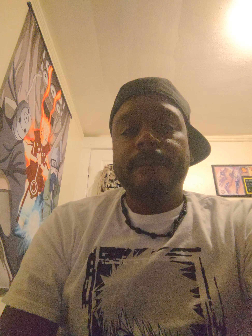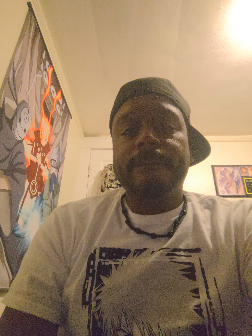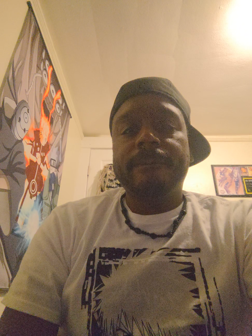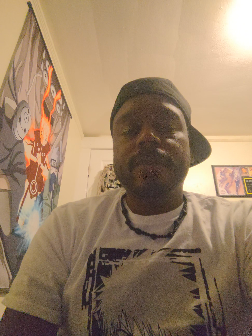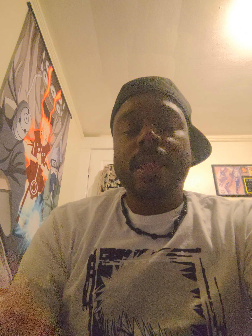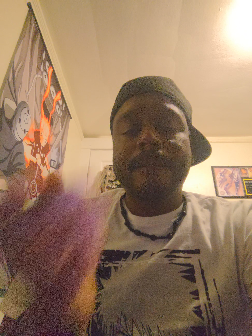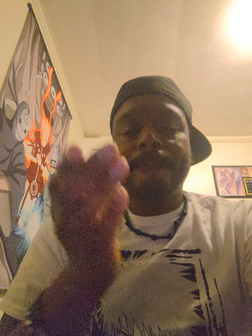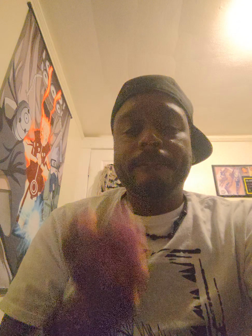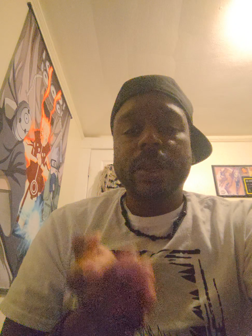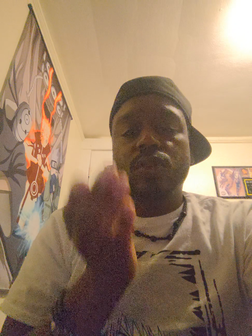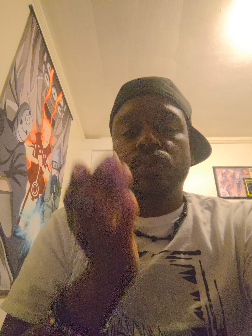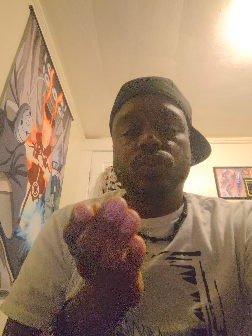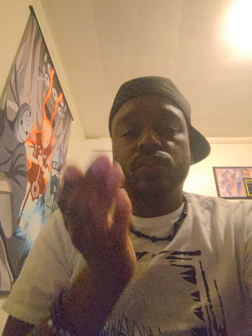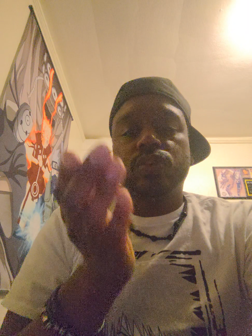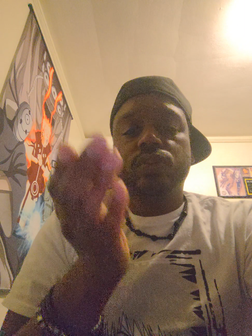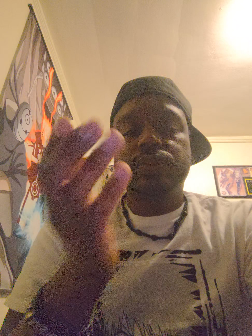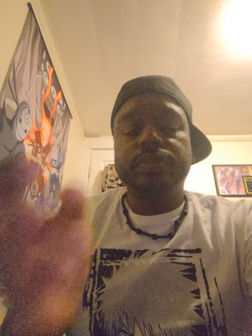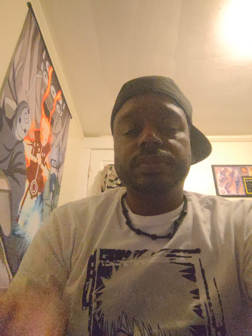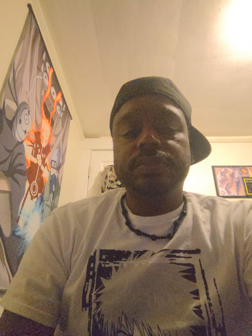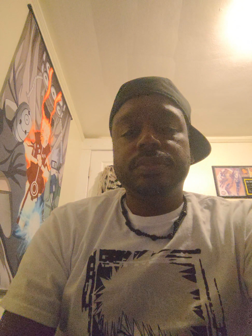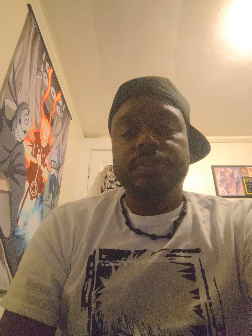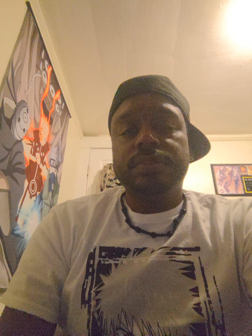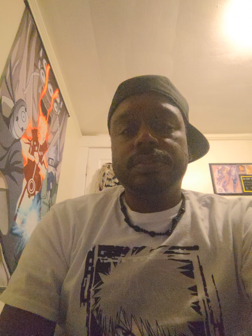boat